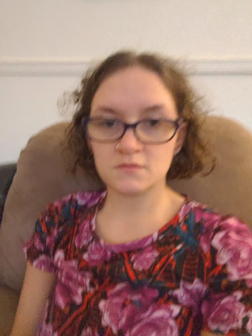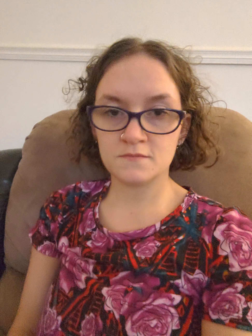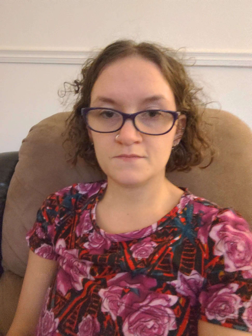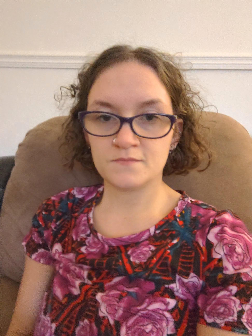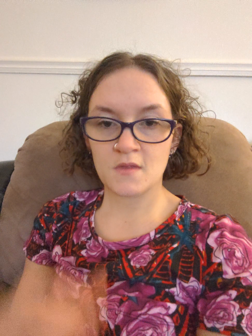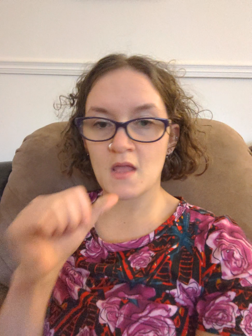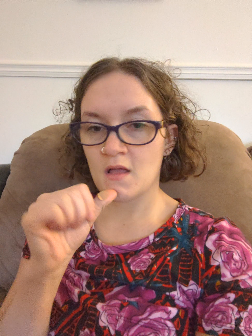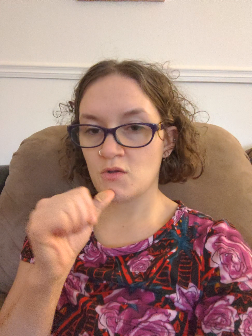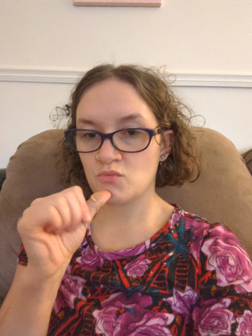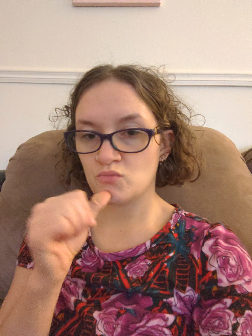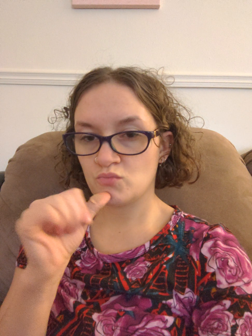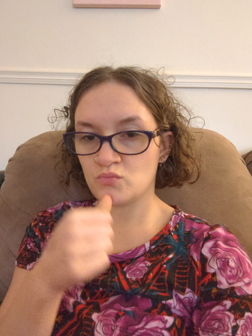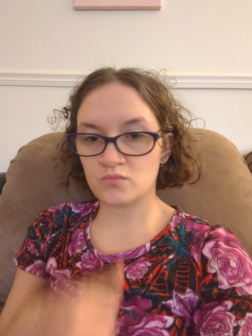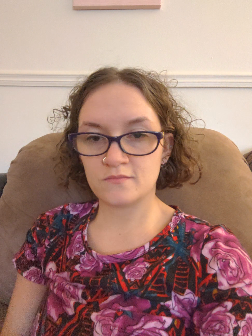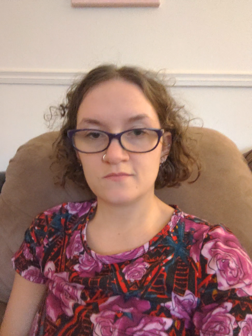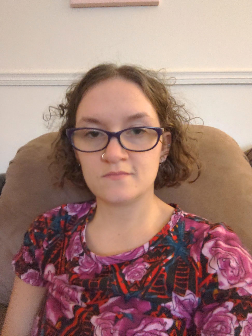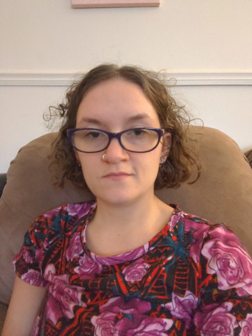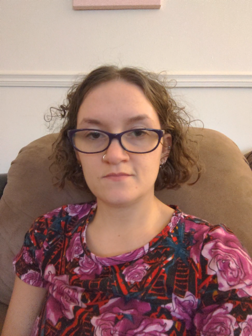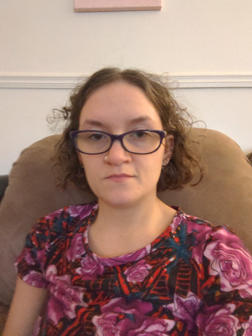owie